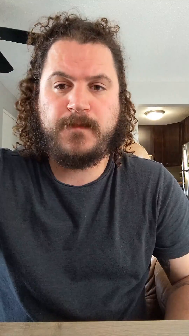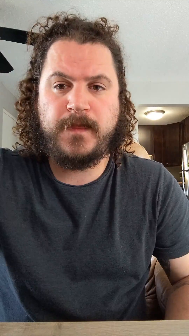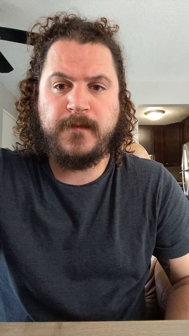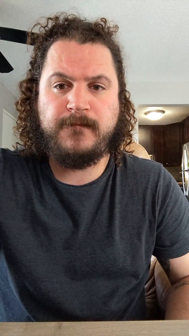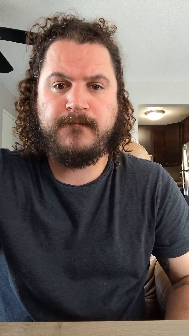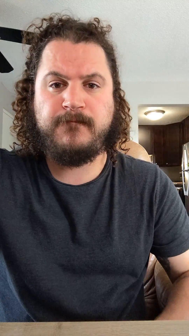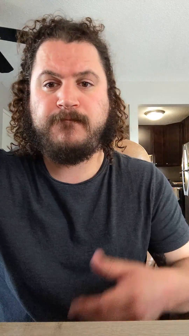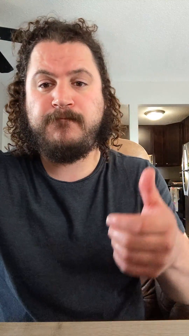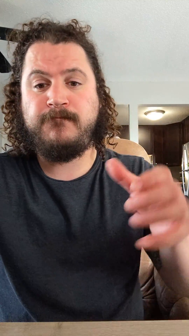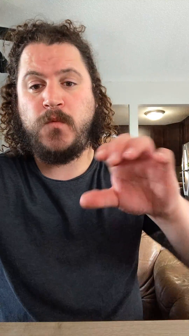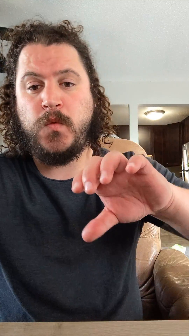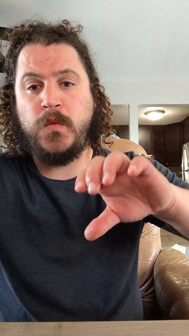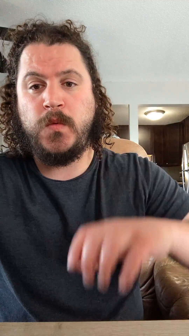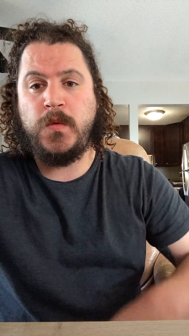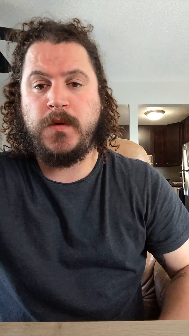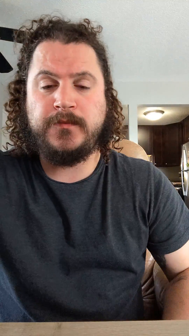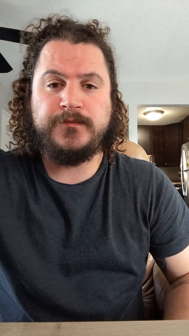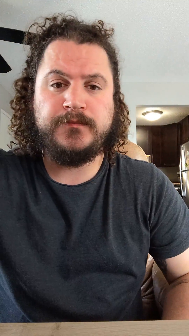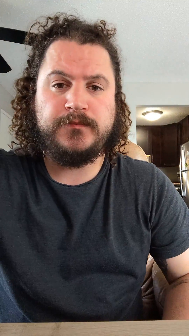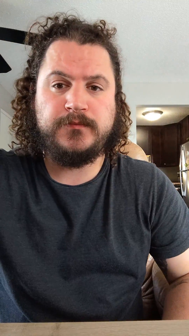pour